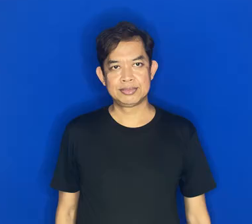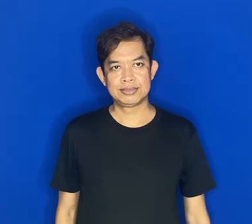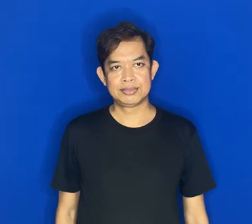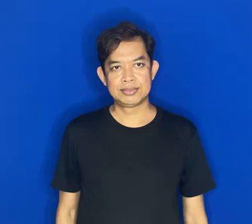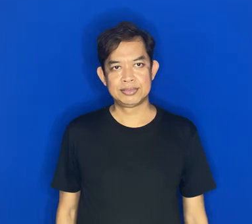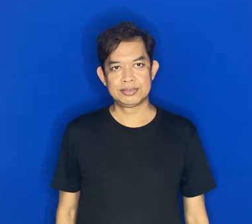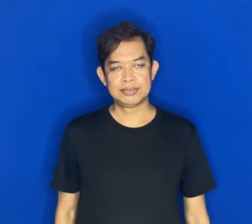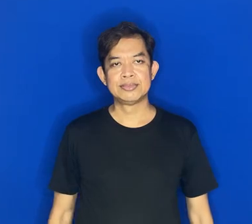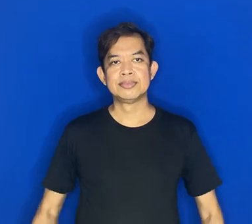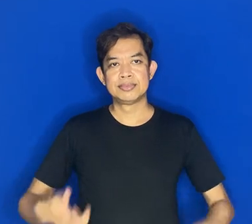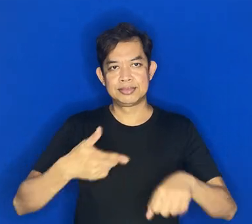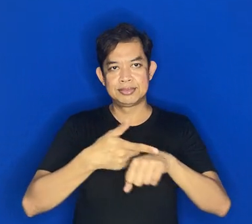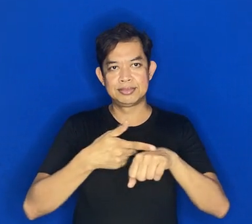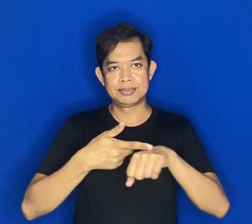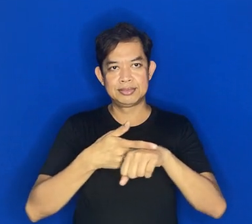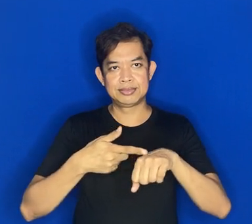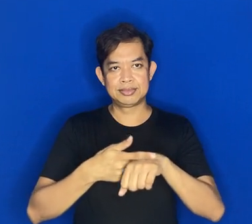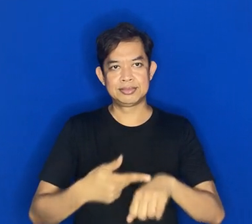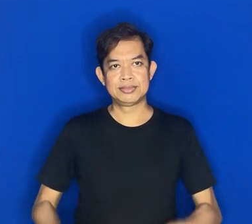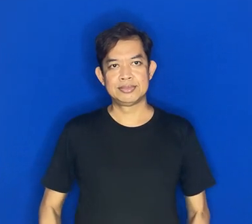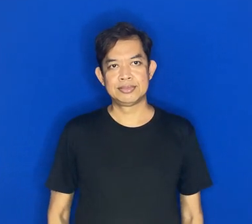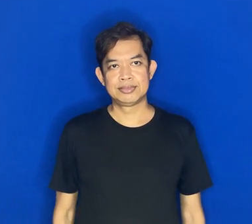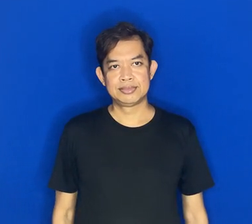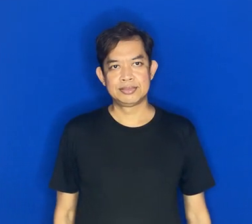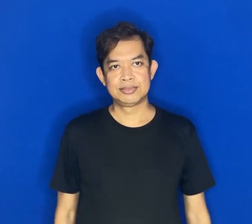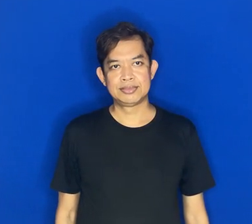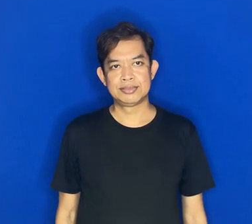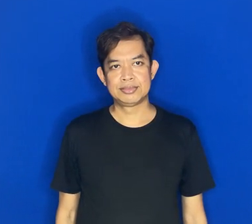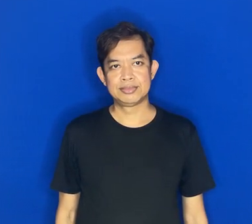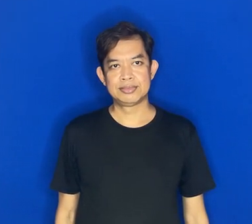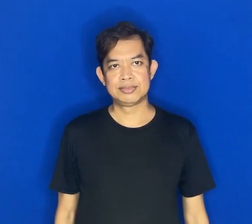gray